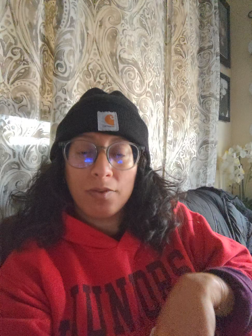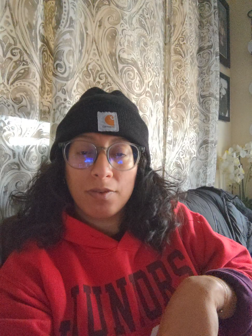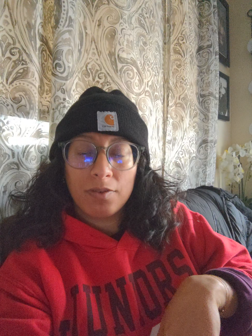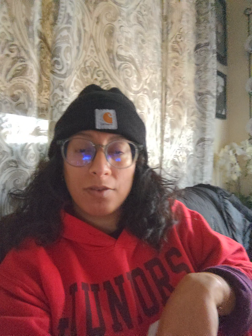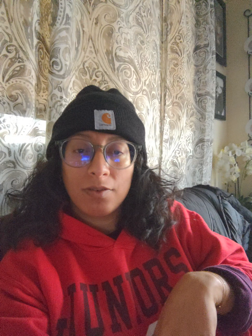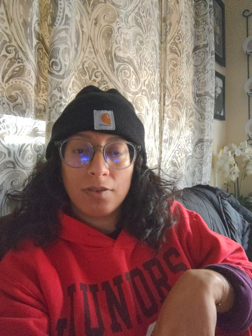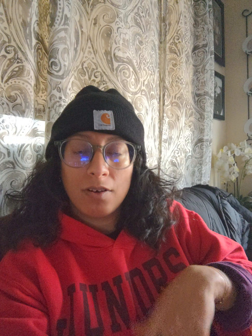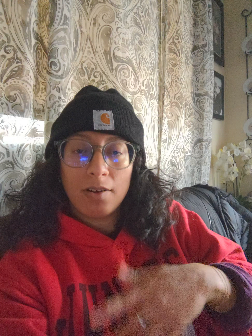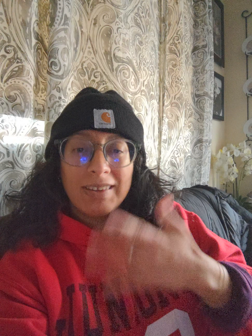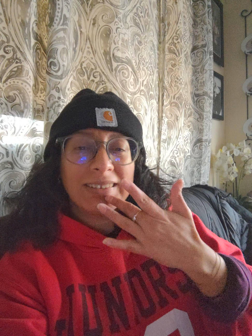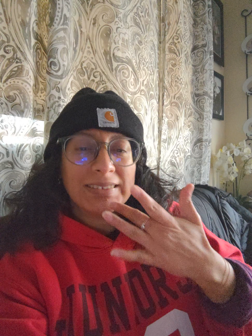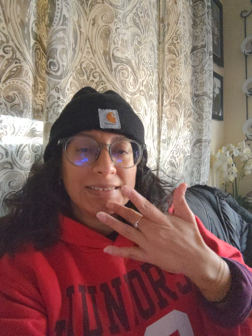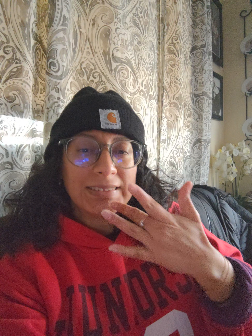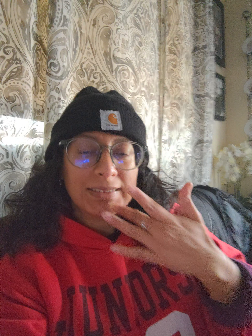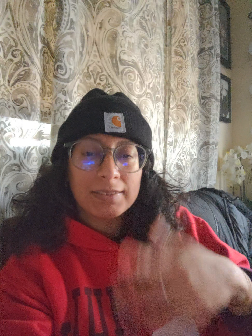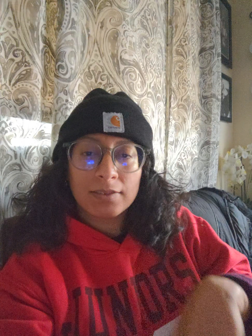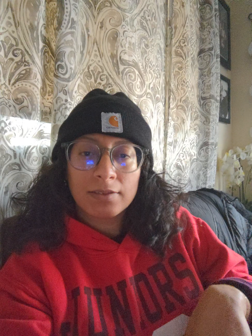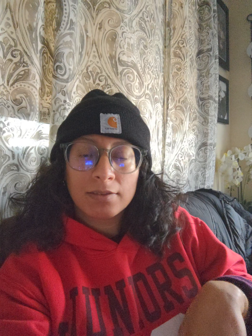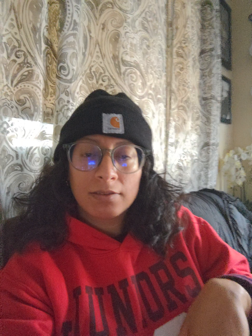taste